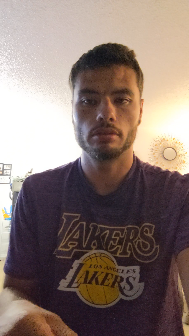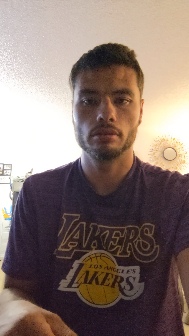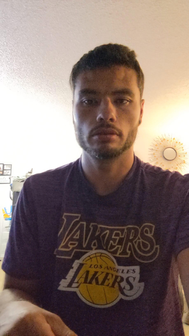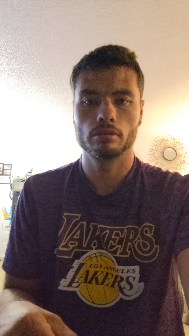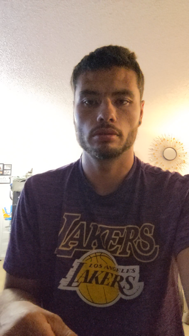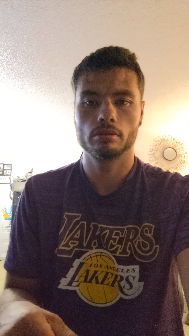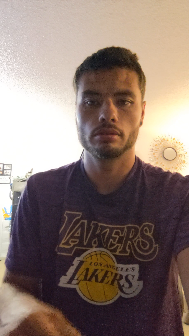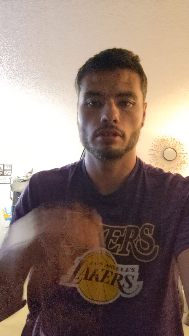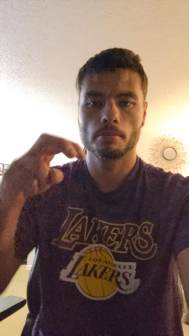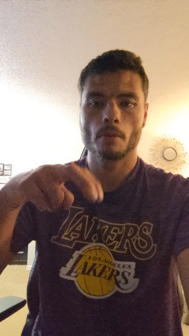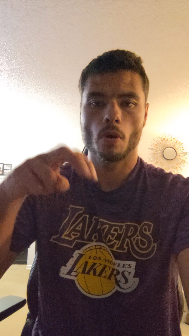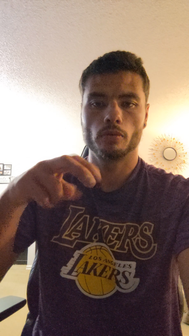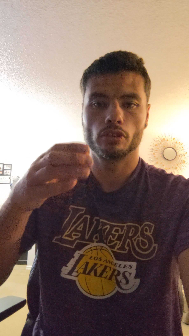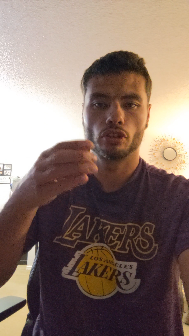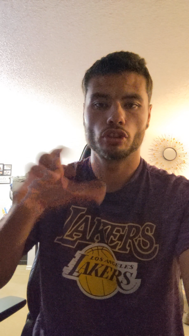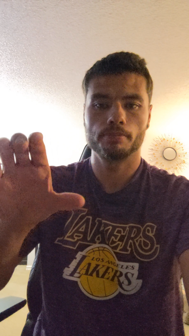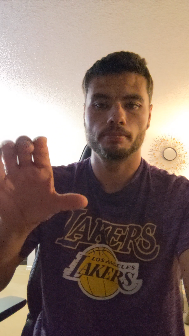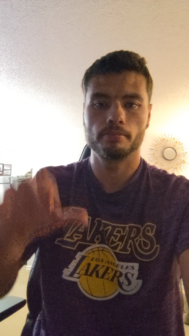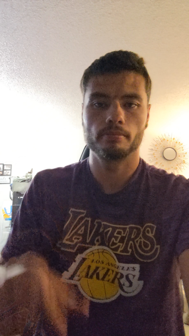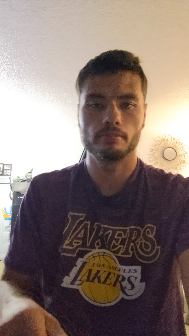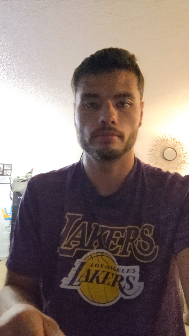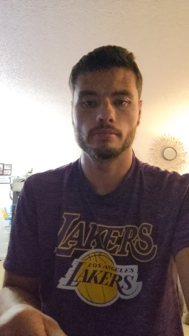potato chip